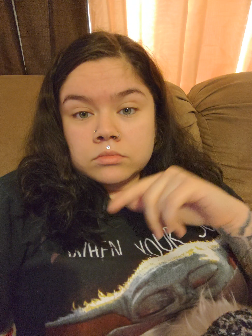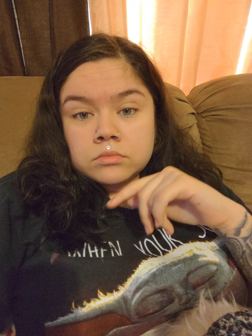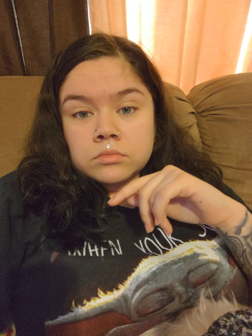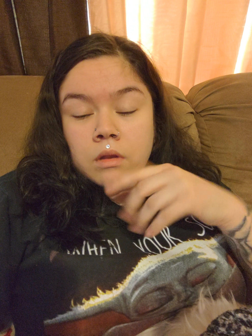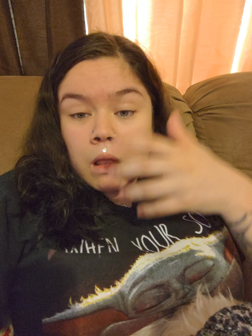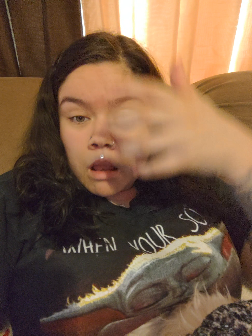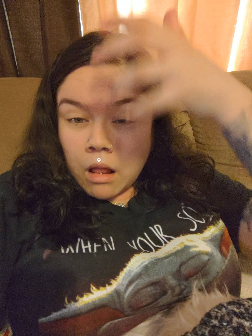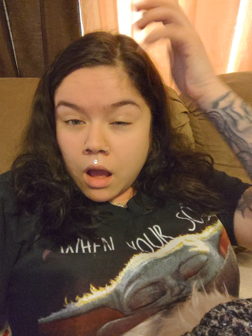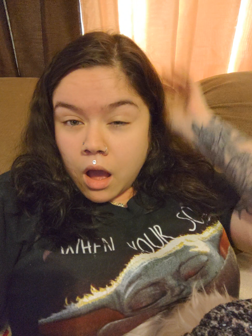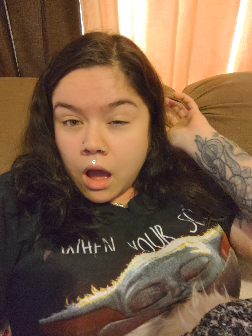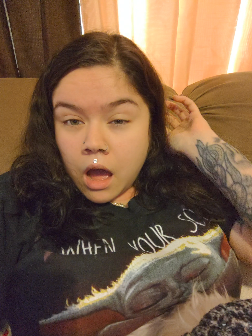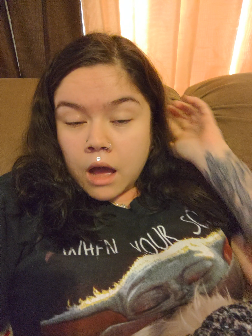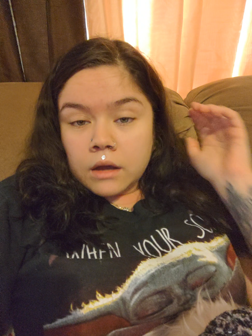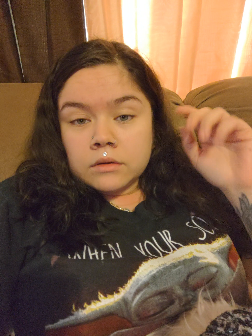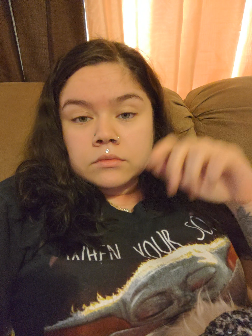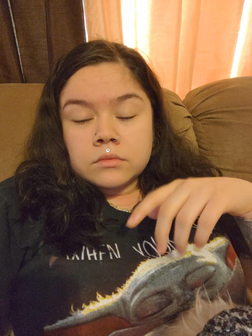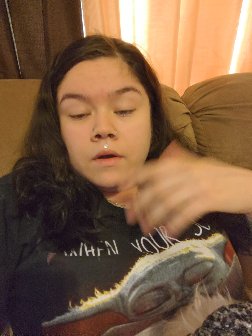lion